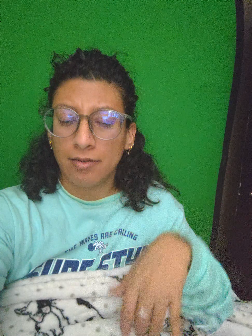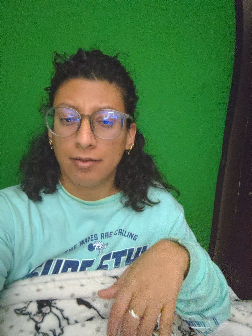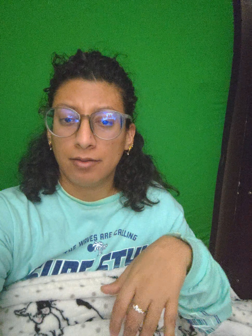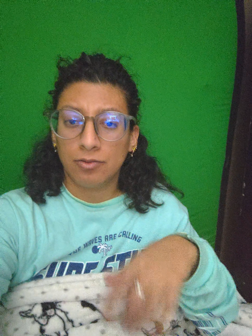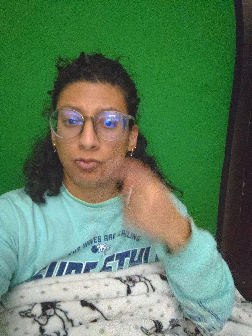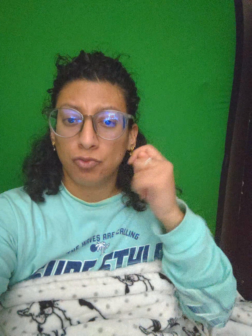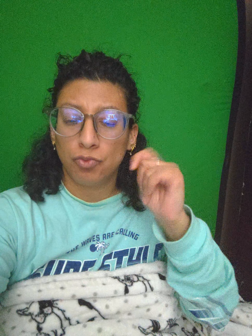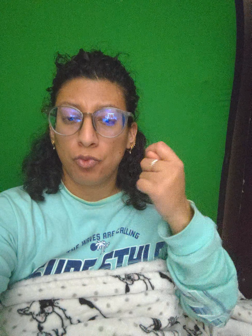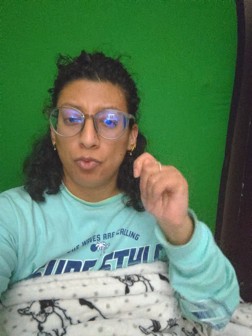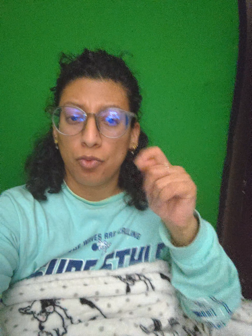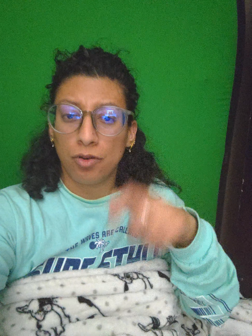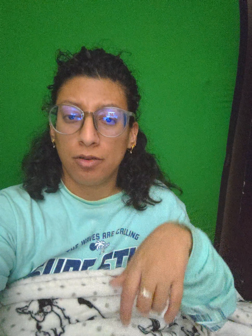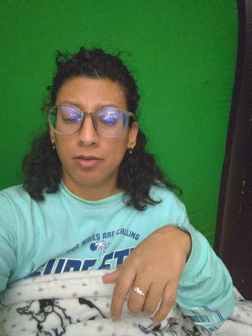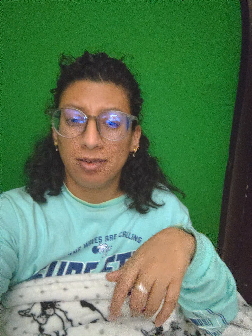toy